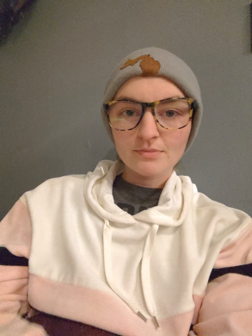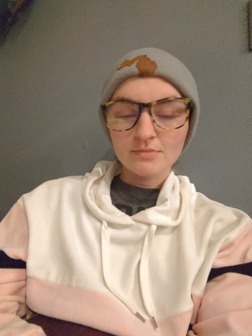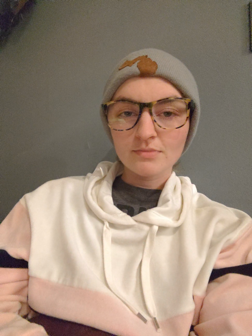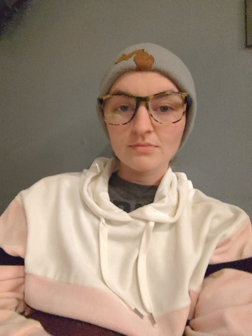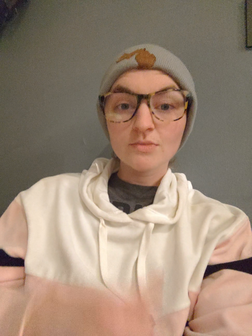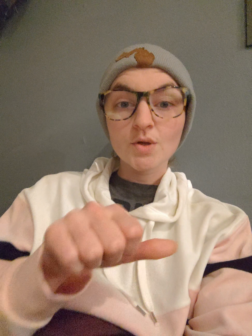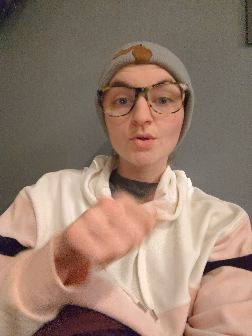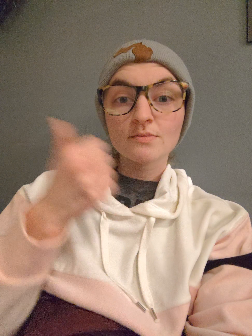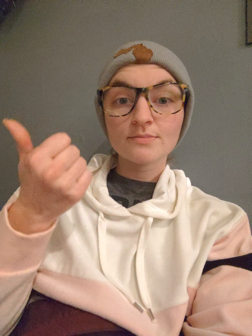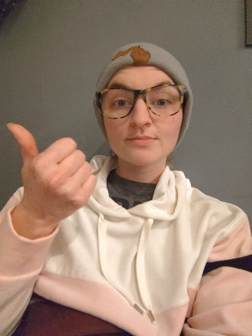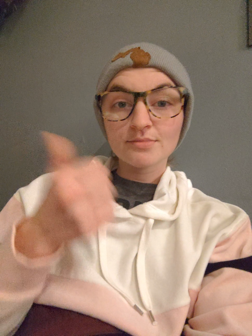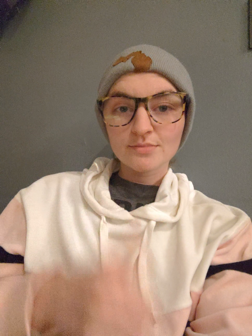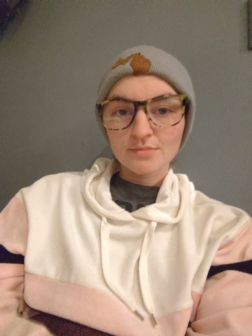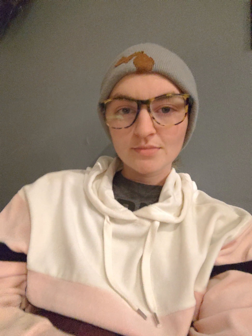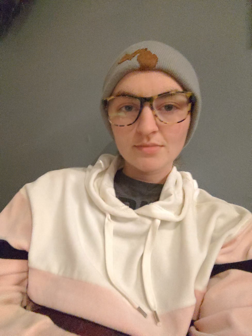another